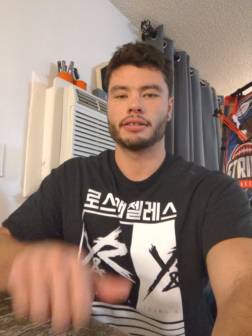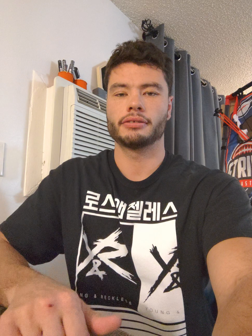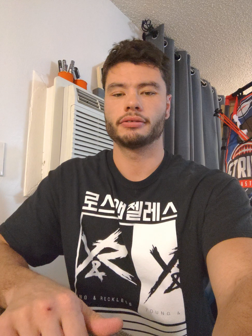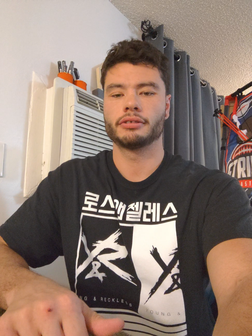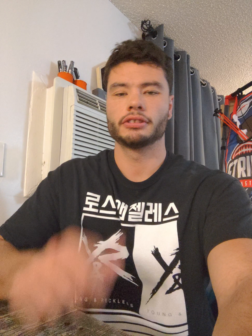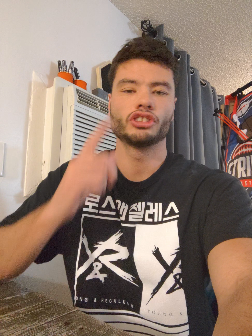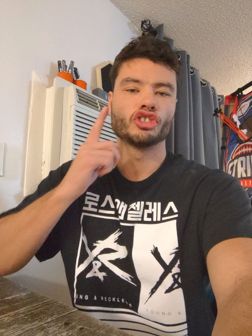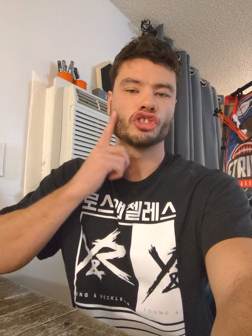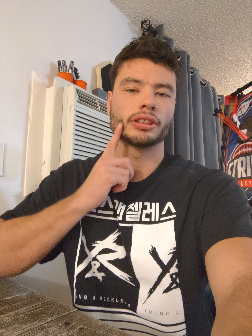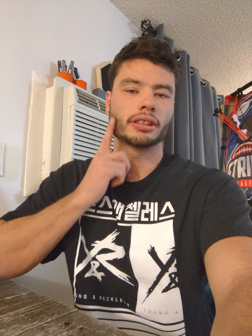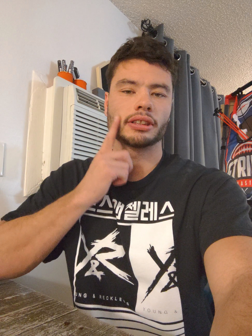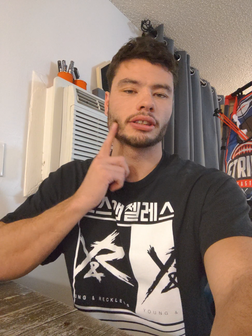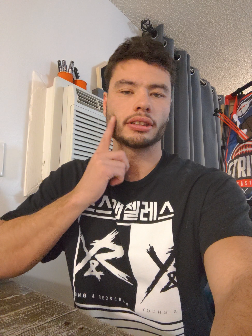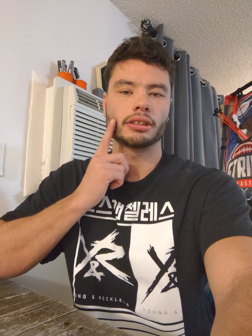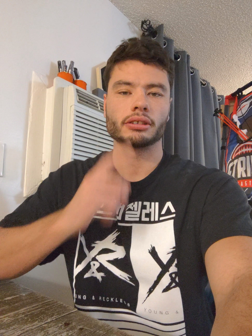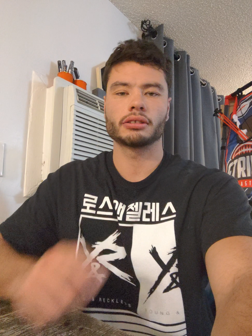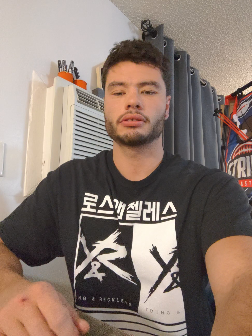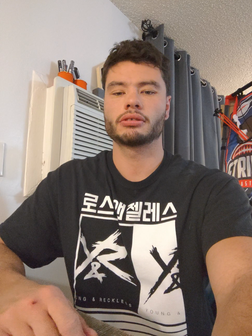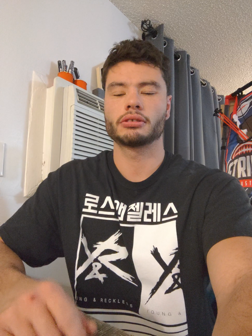cheek